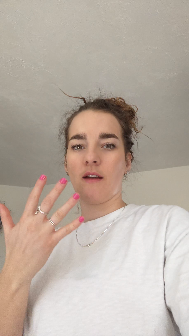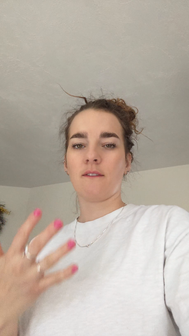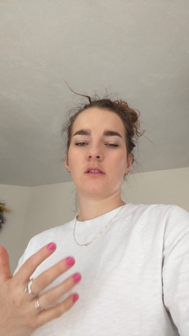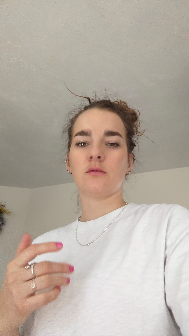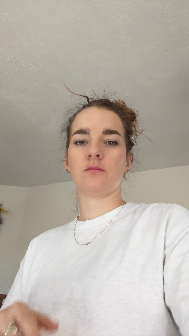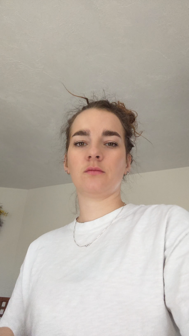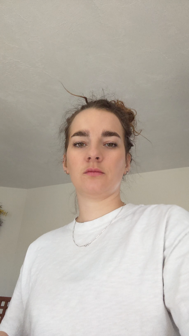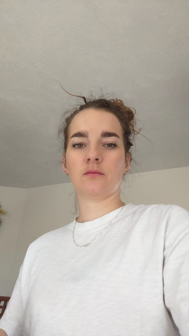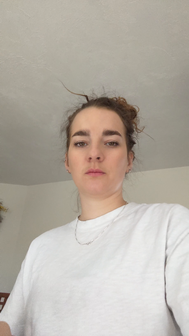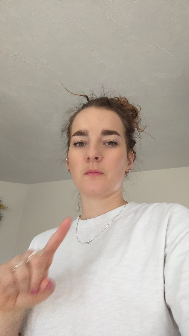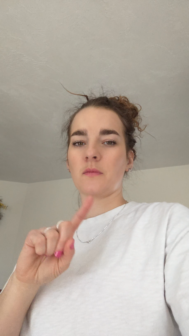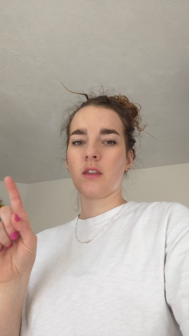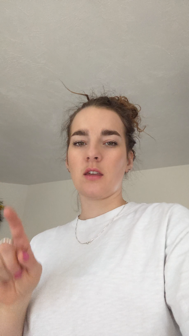but